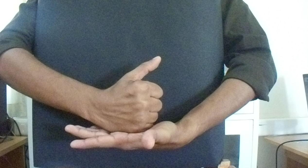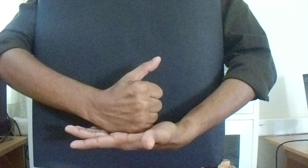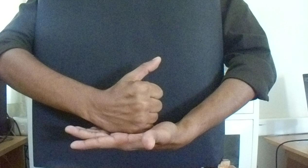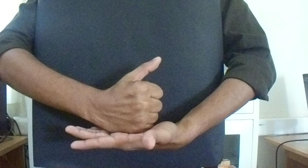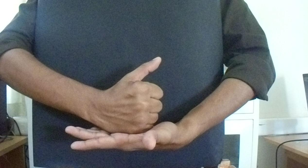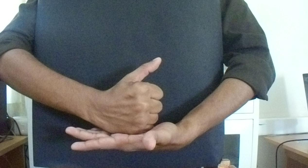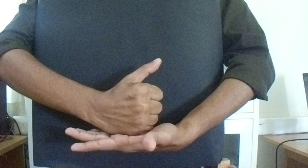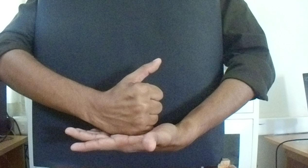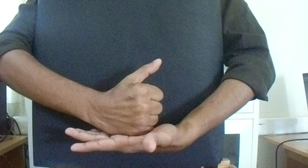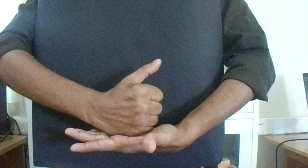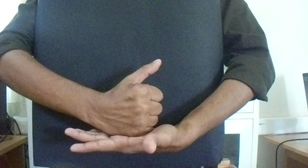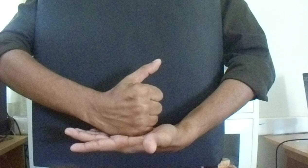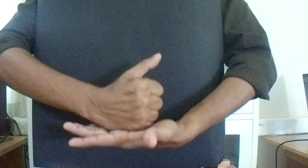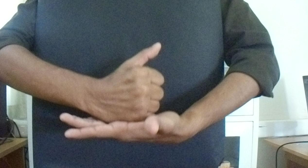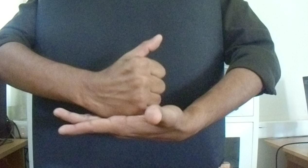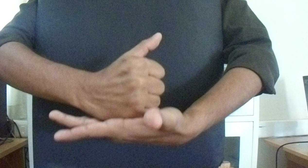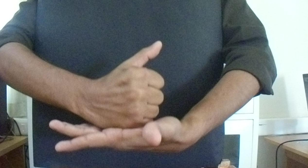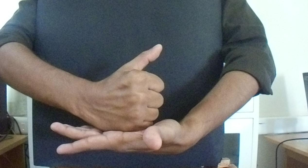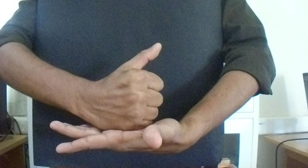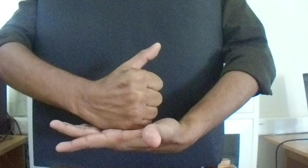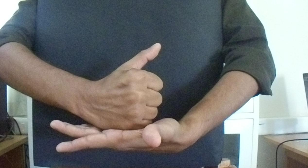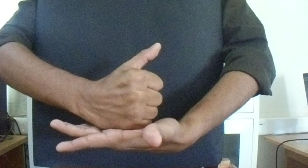help